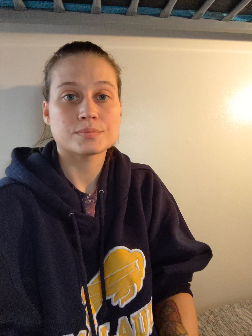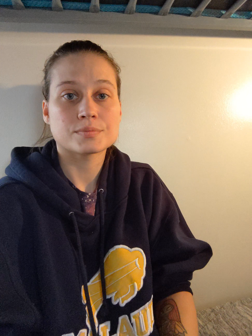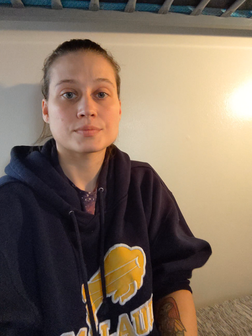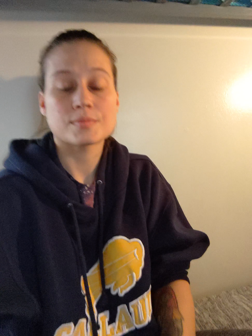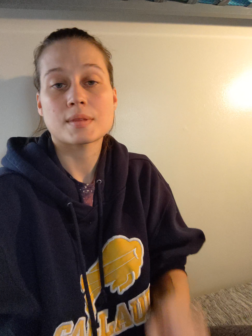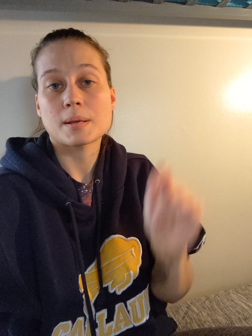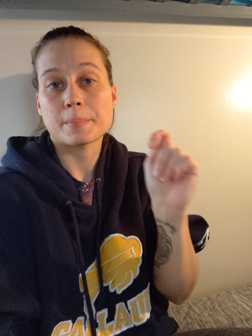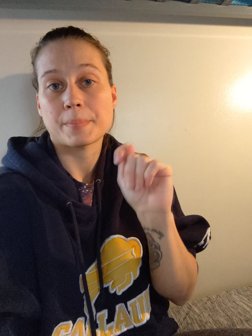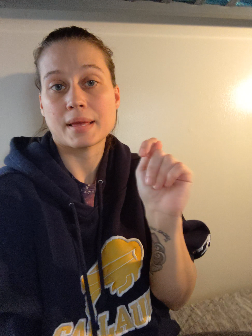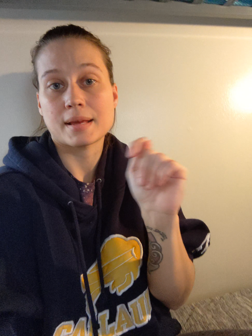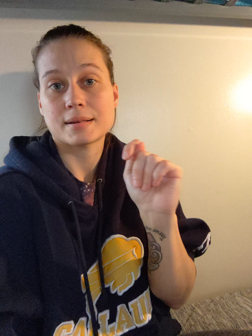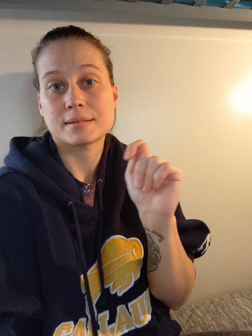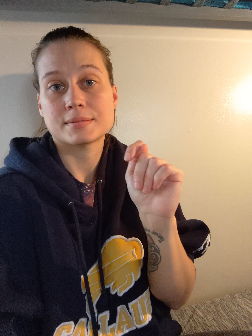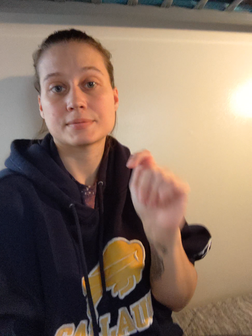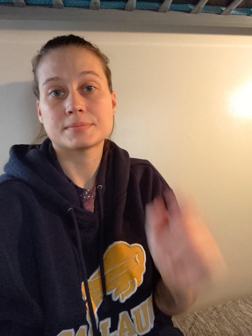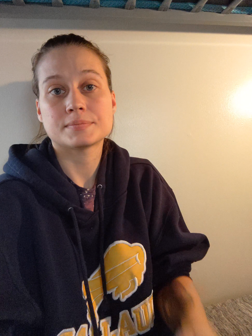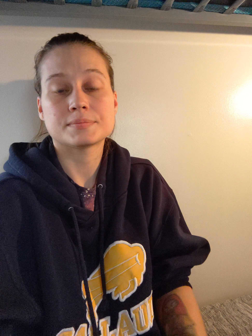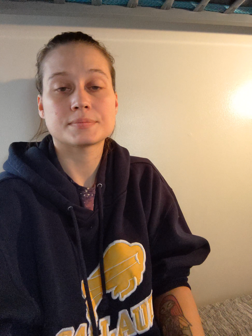potty